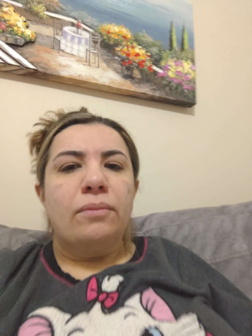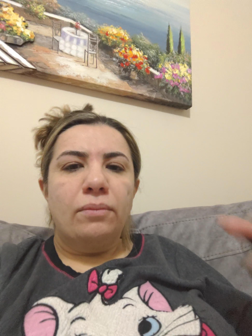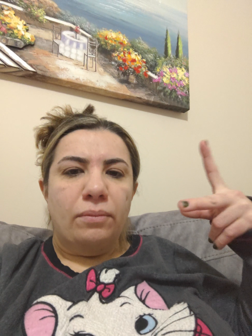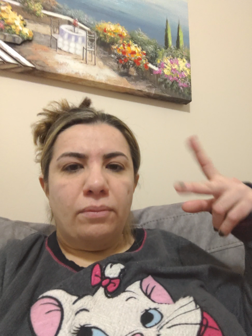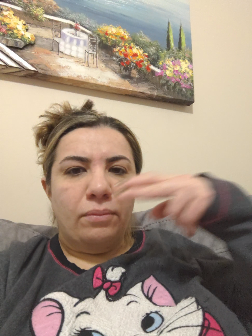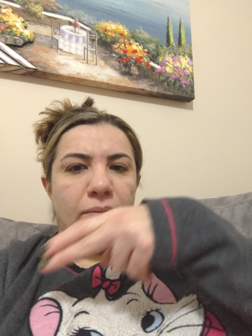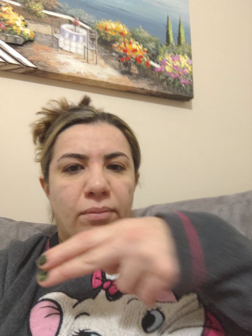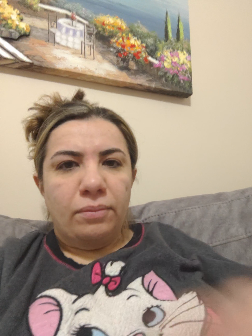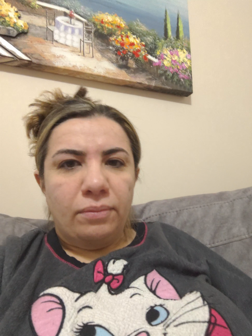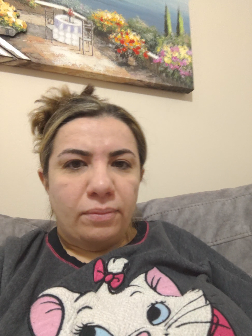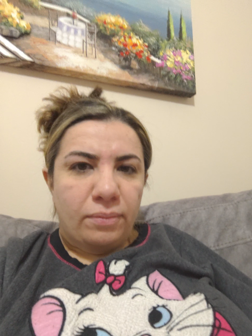cut